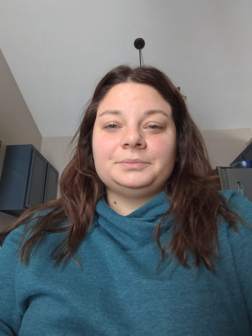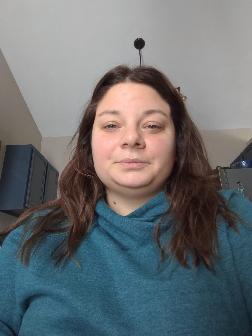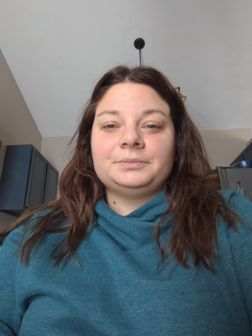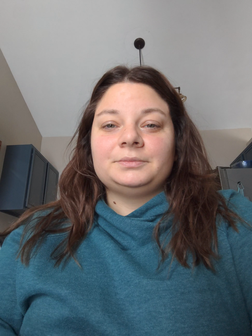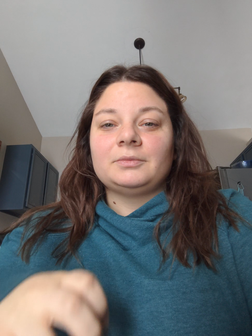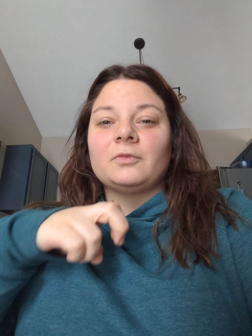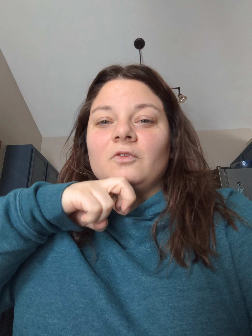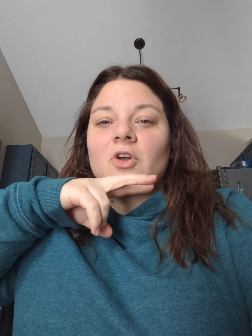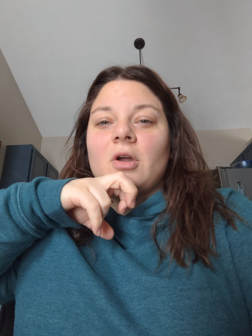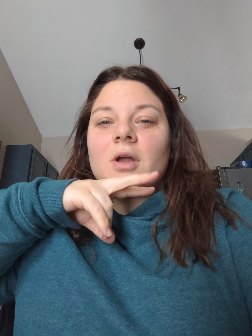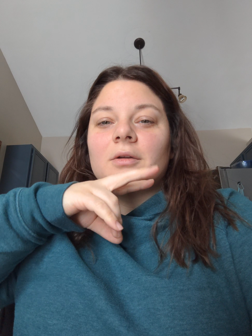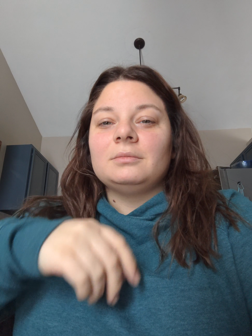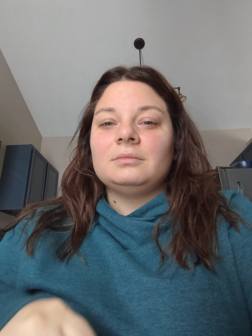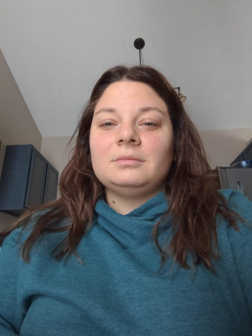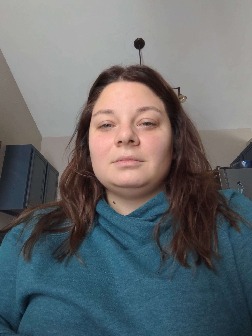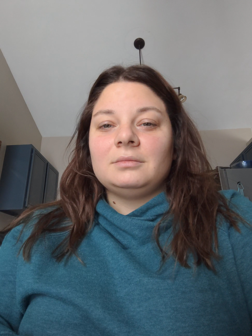frog